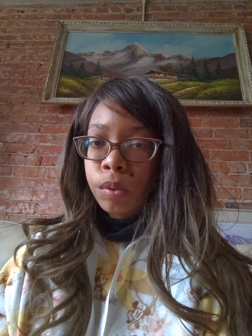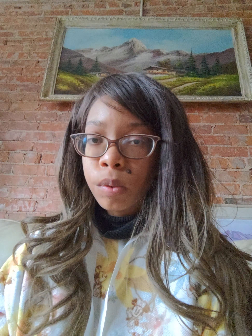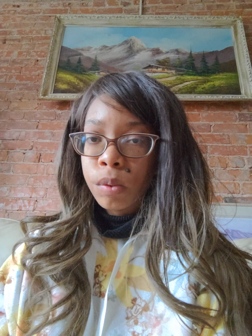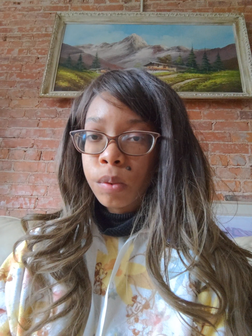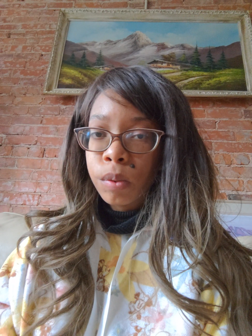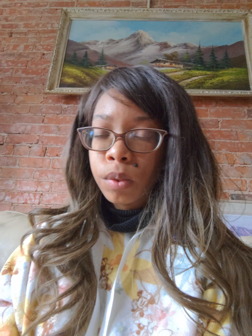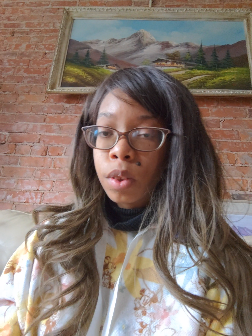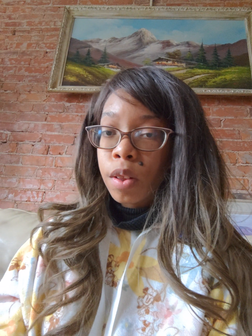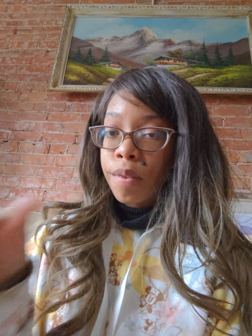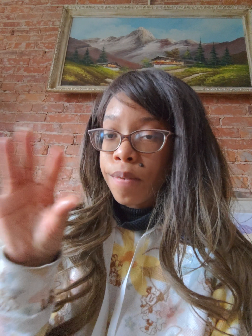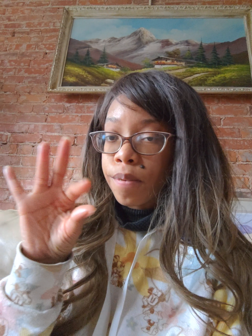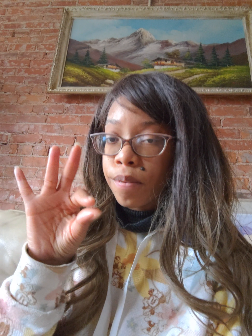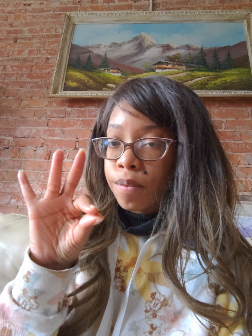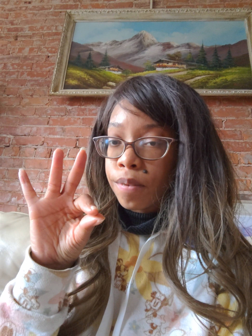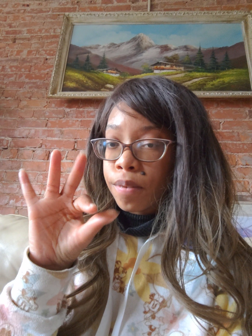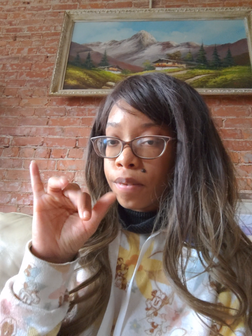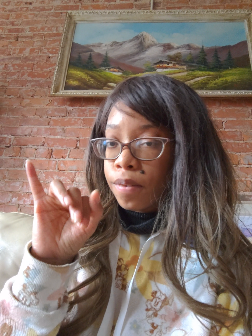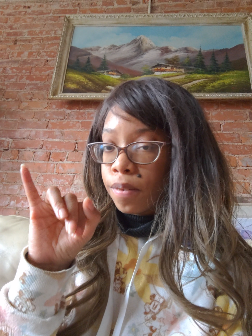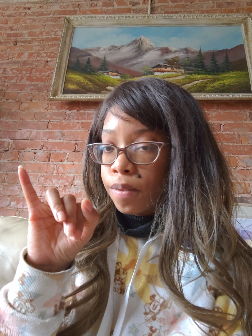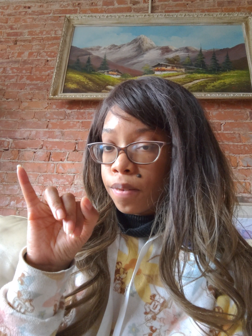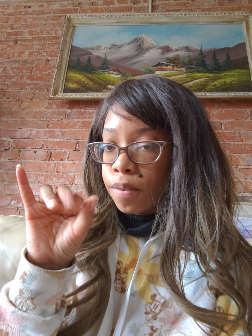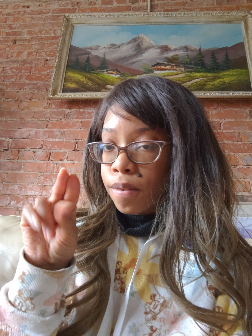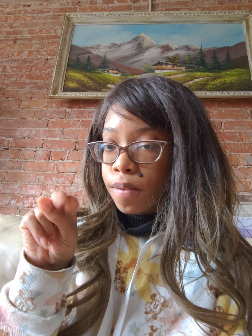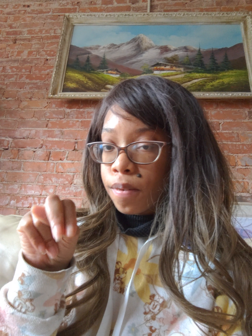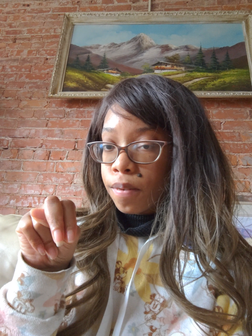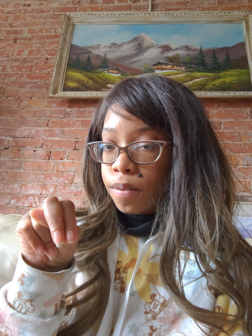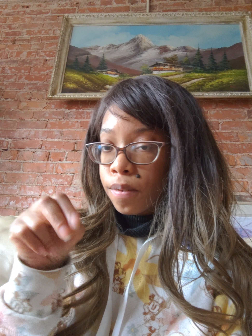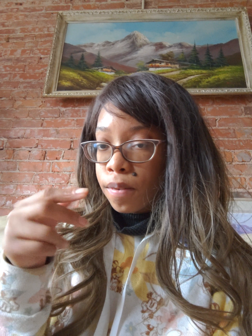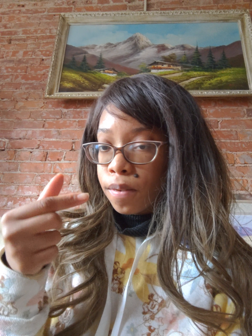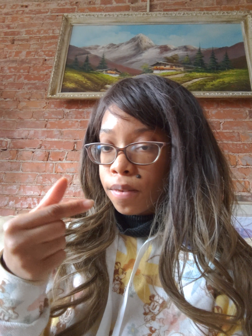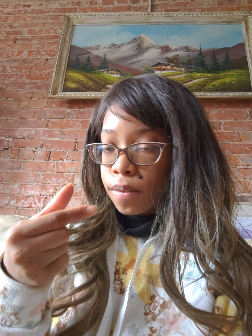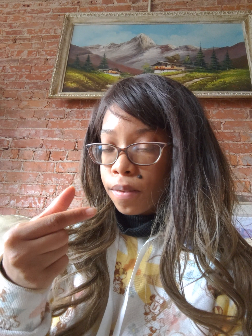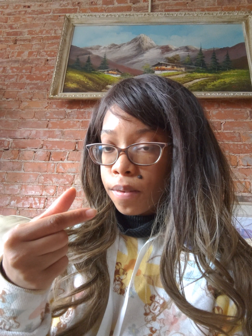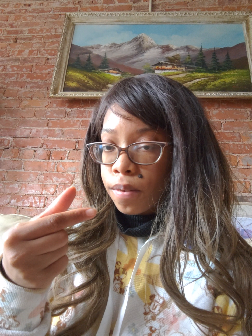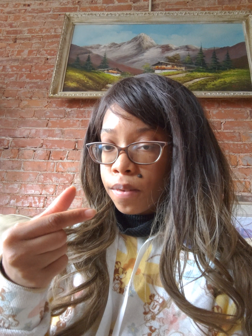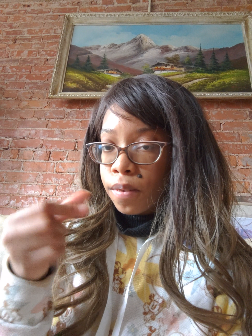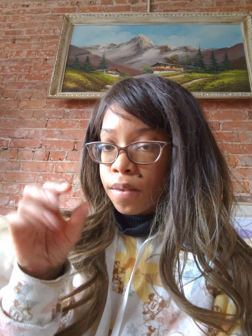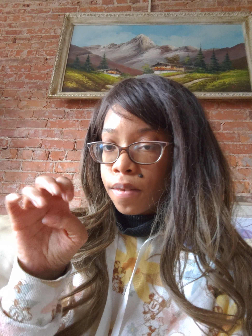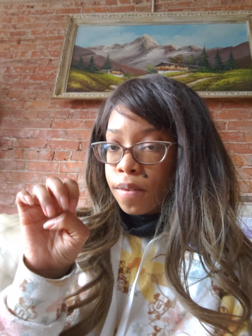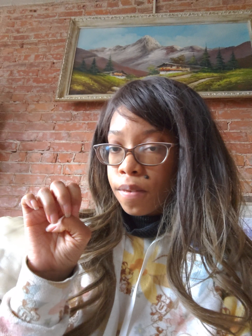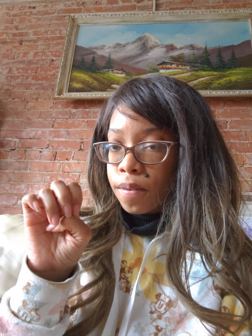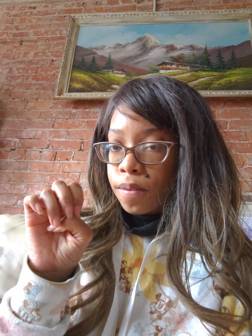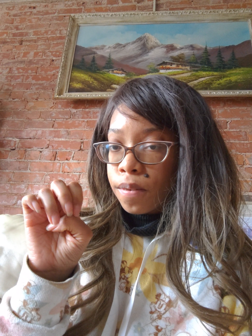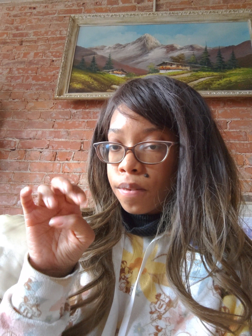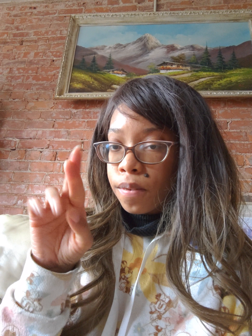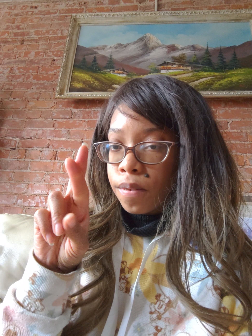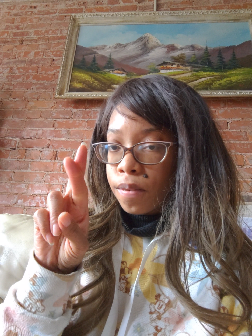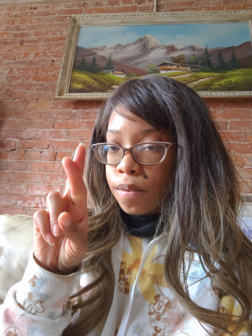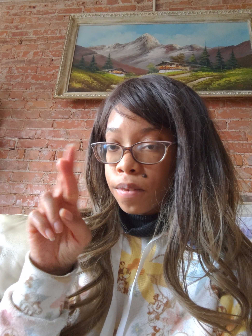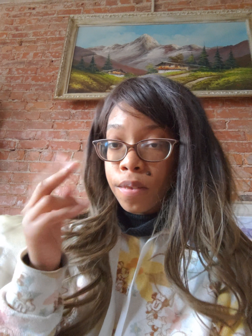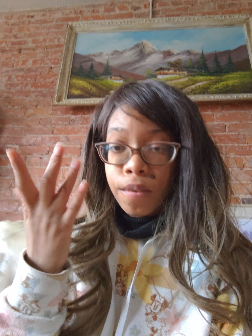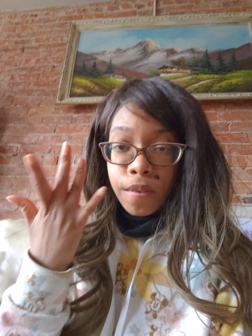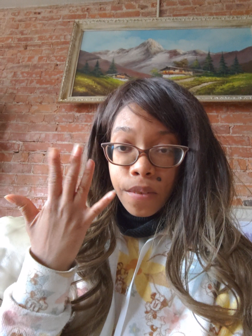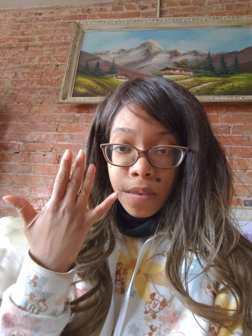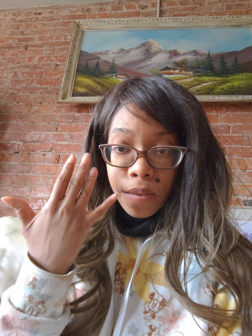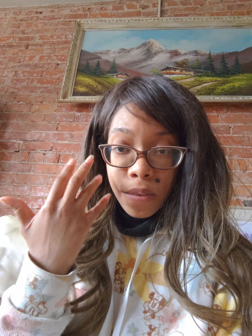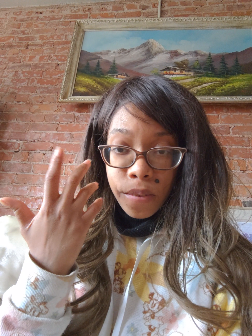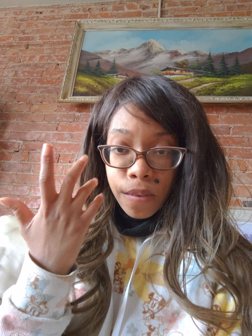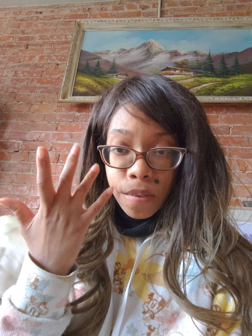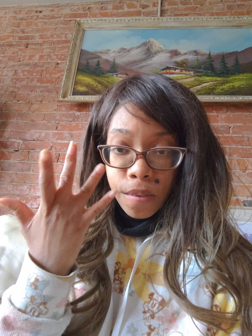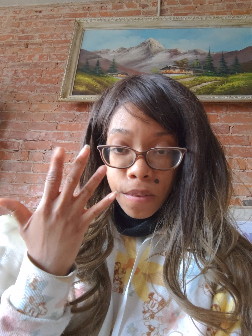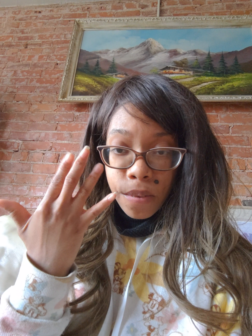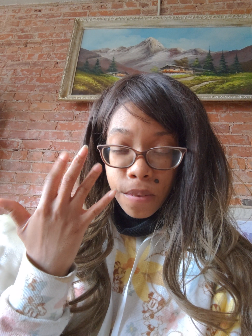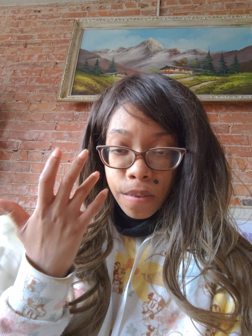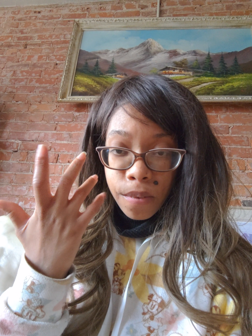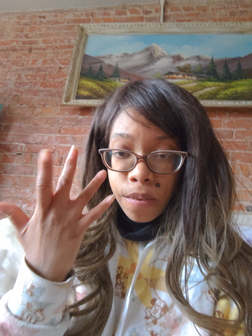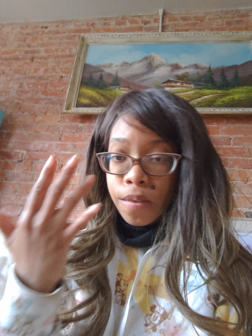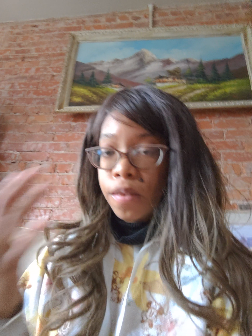finger